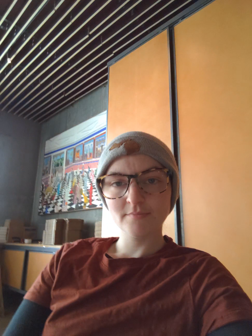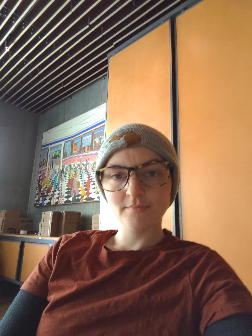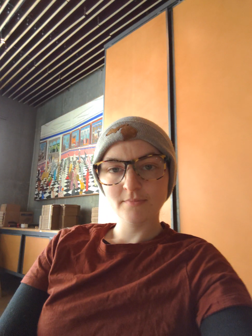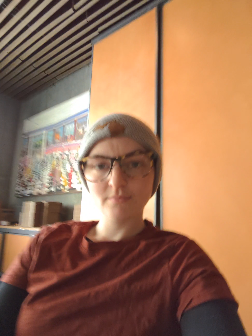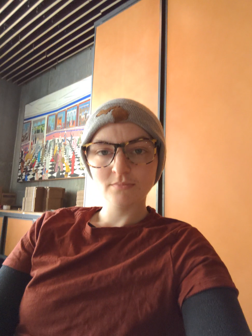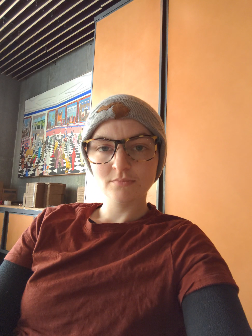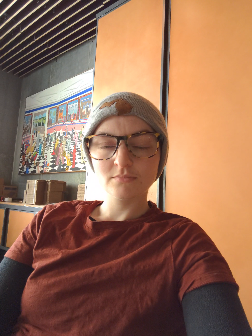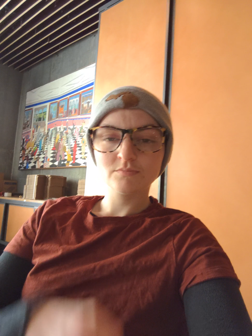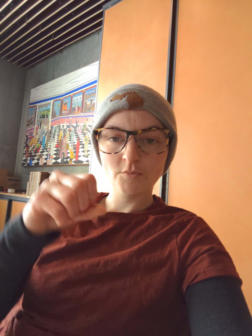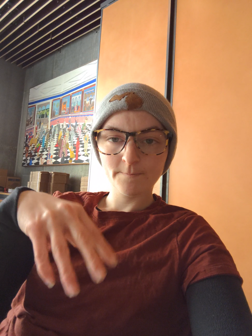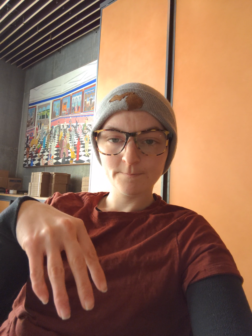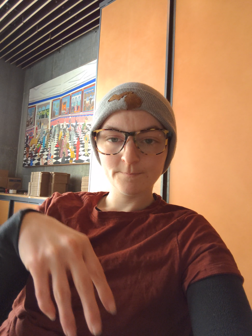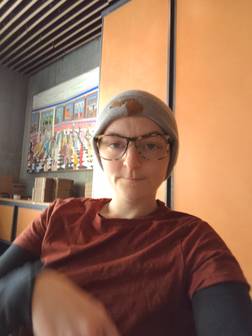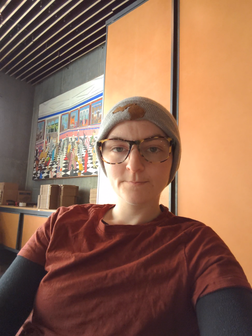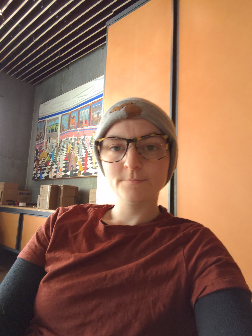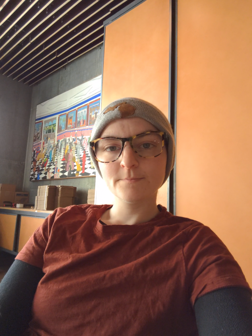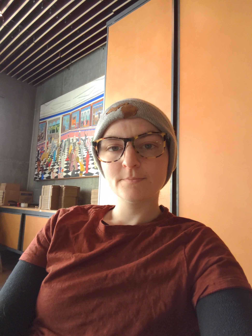drop